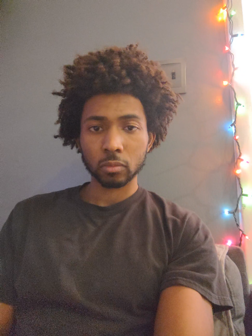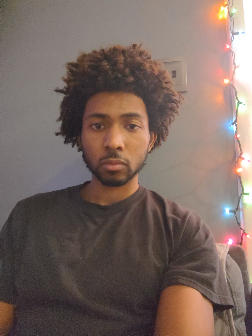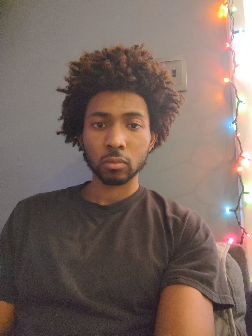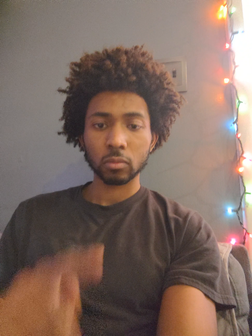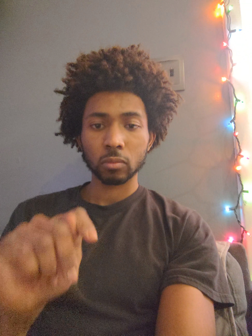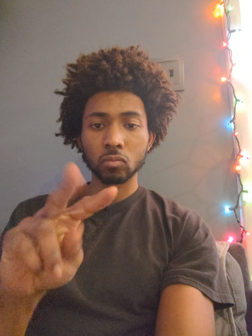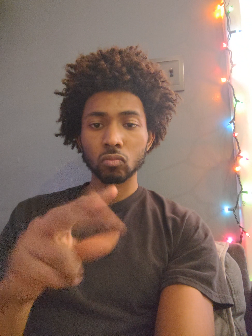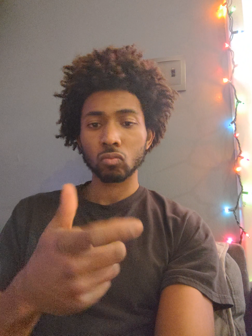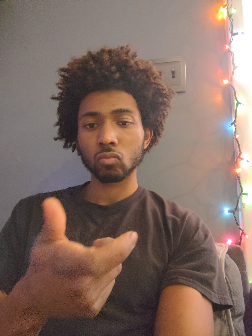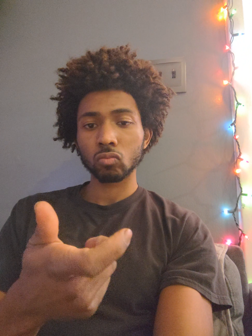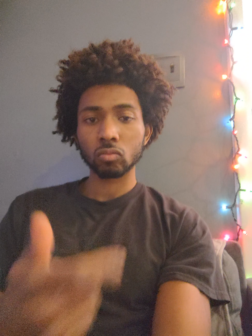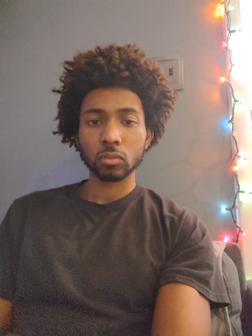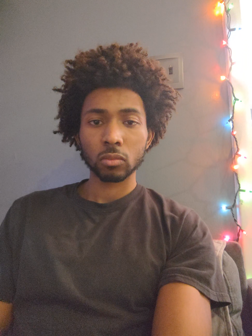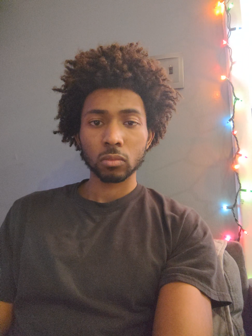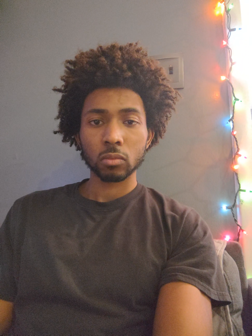TV